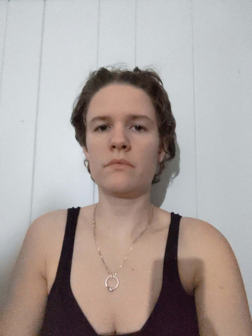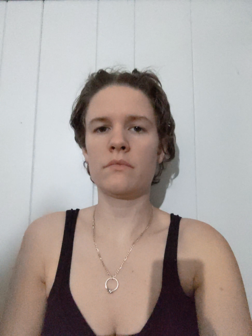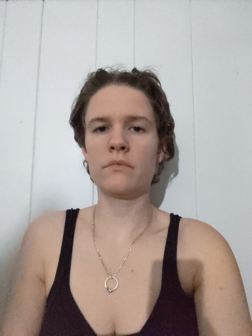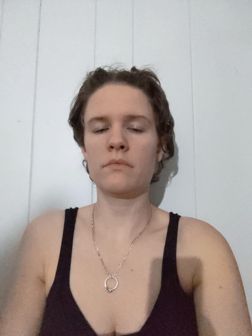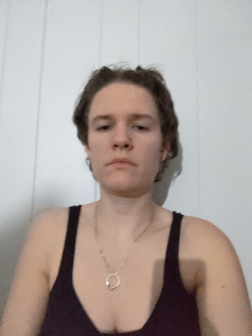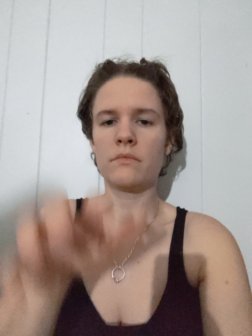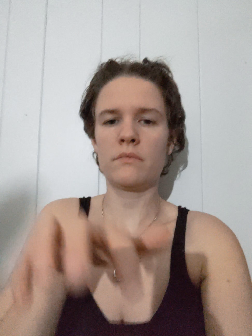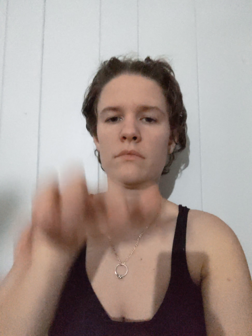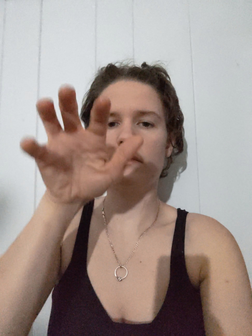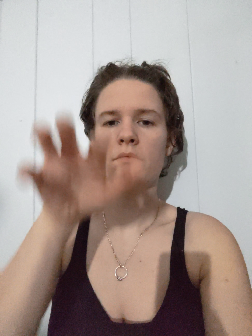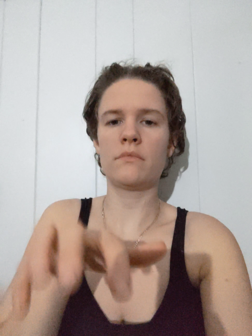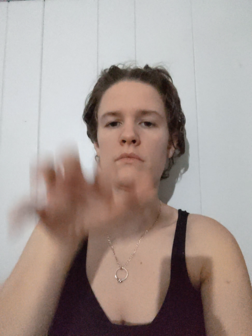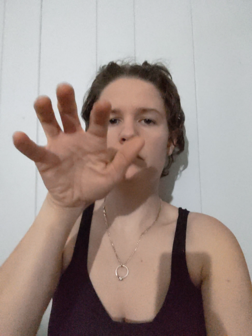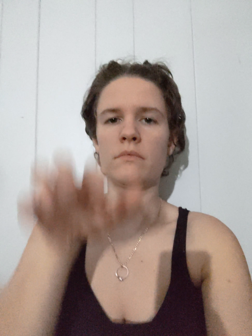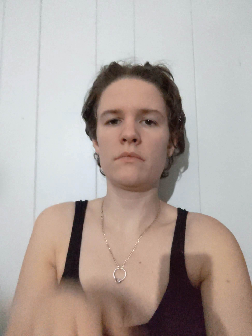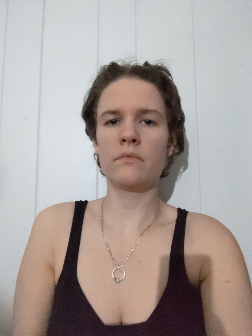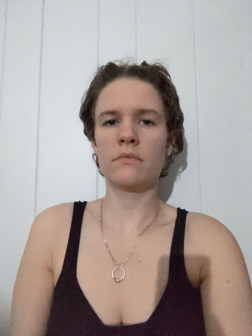alligator